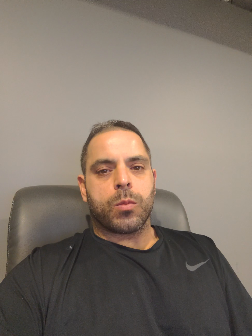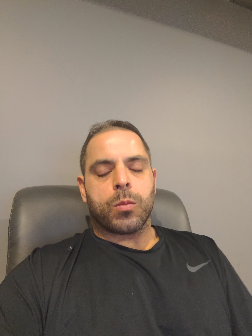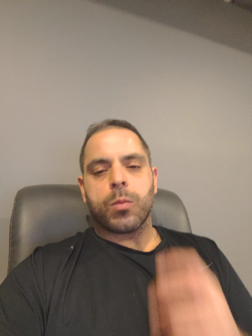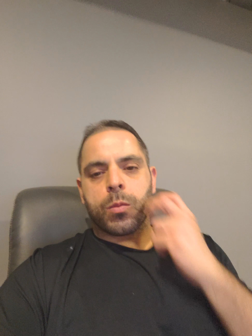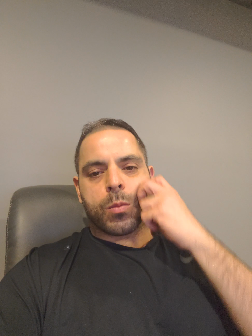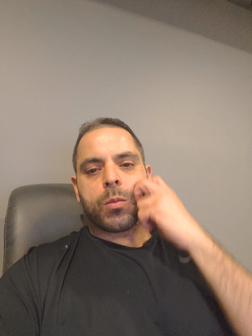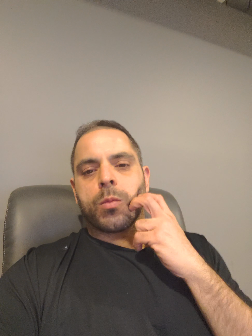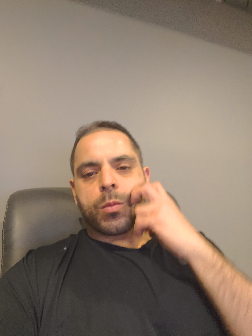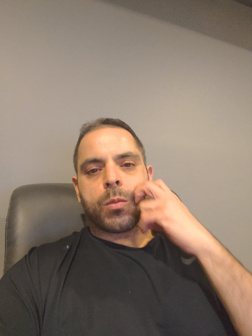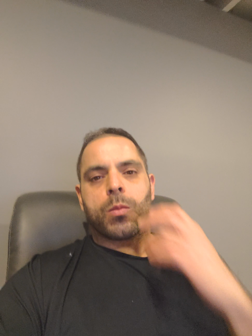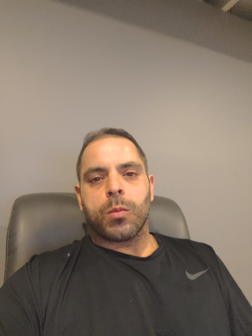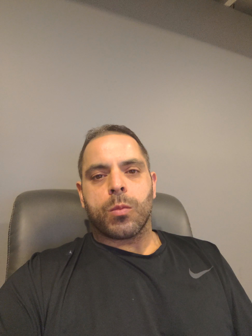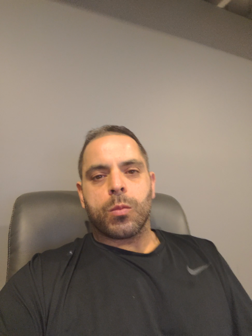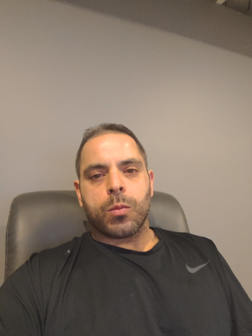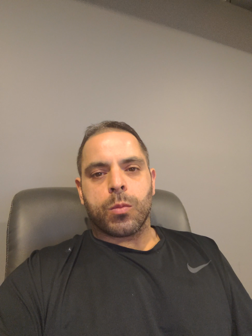gum